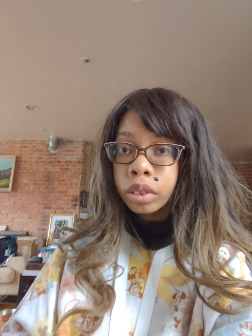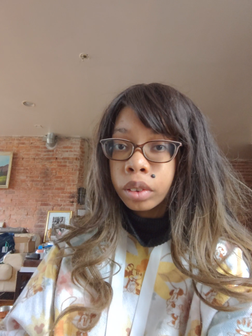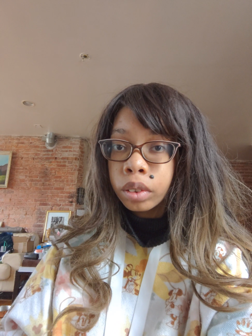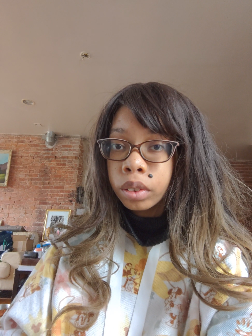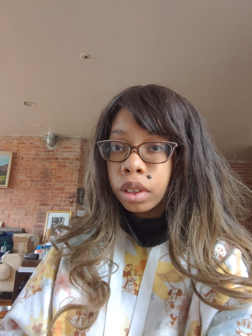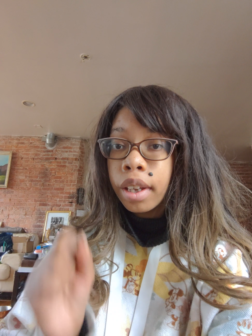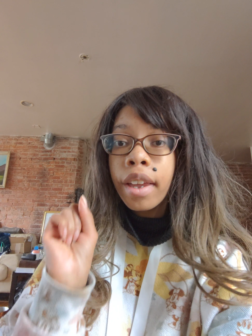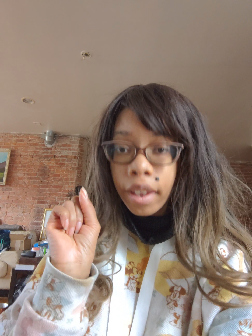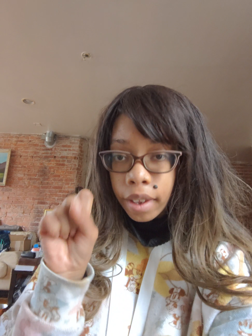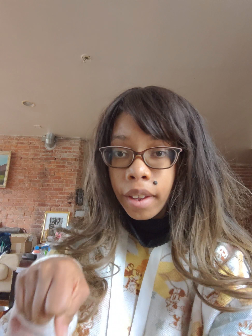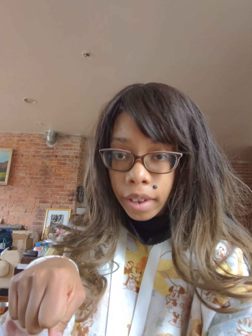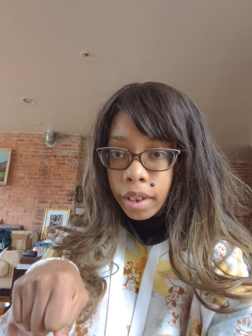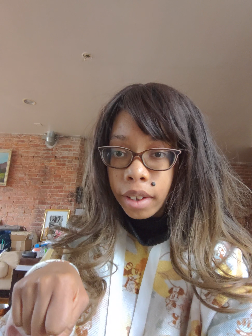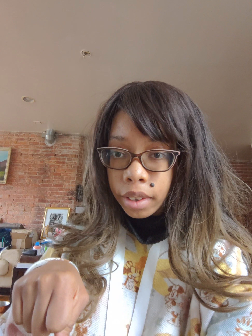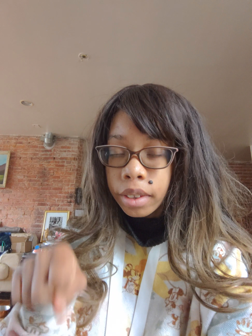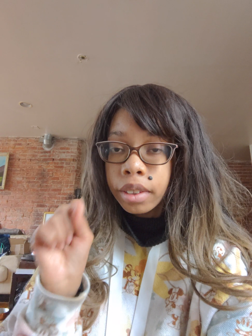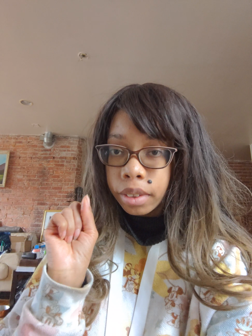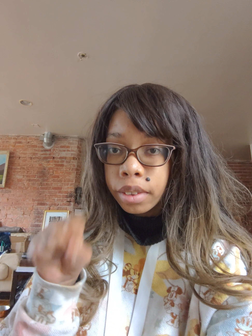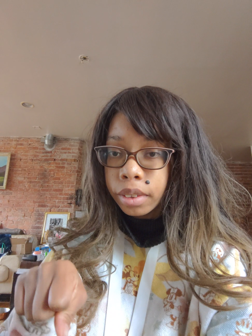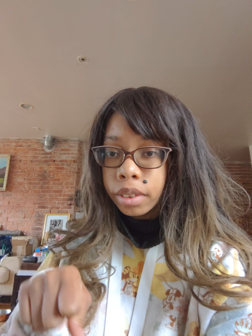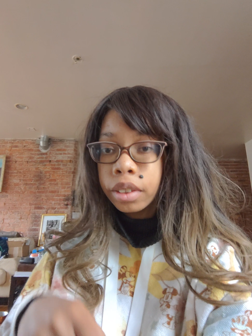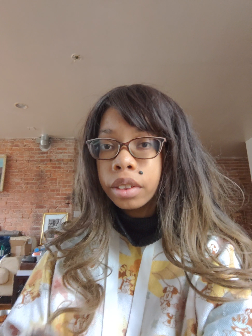can